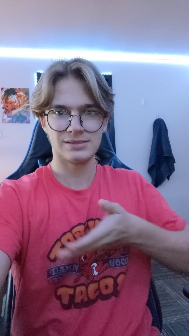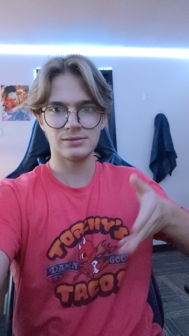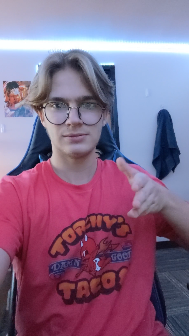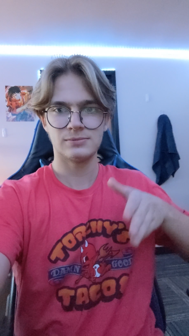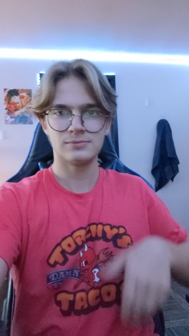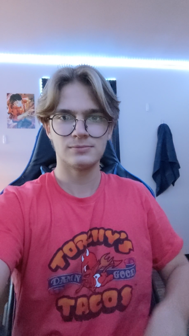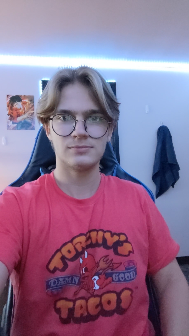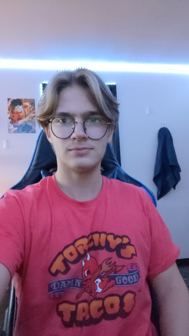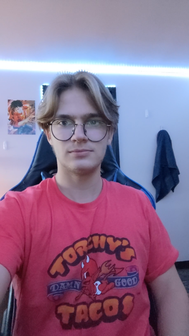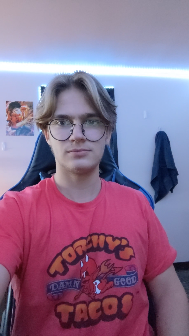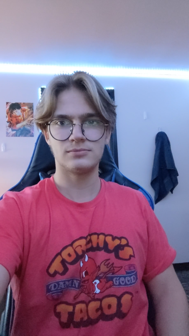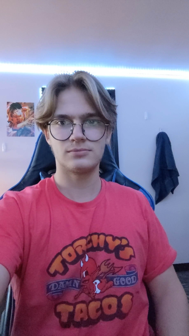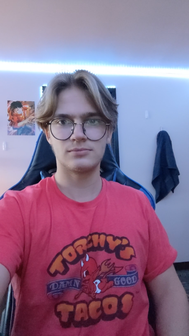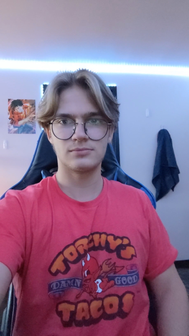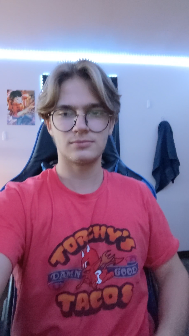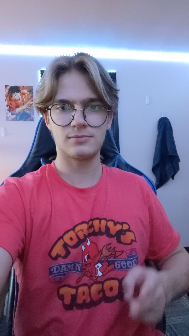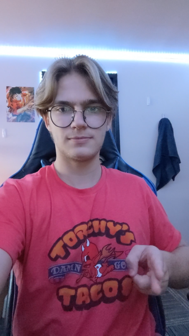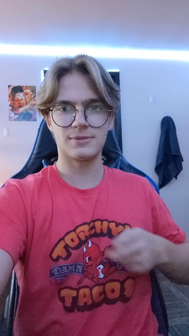belt